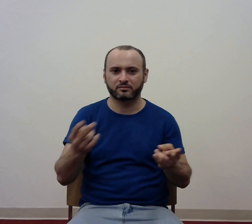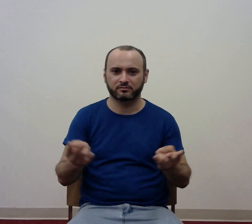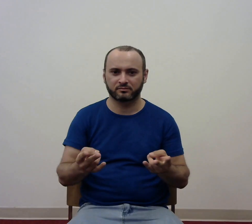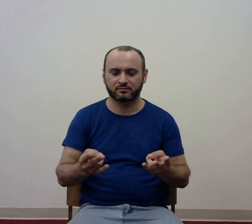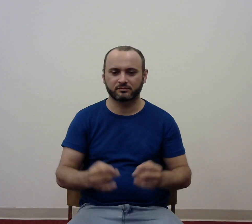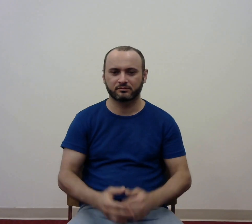lazım